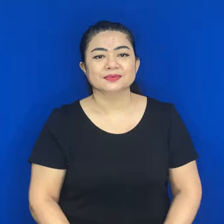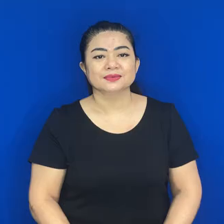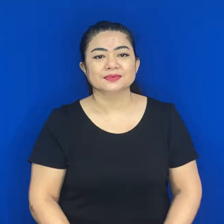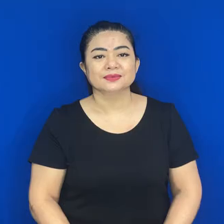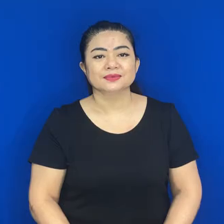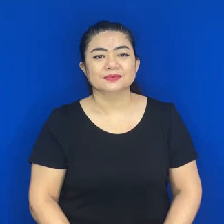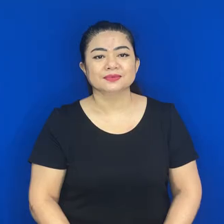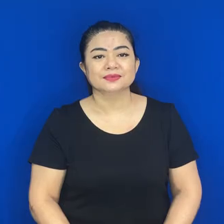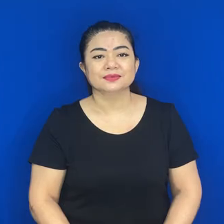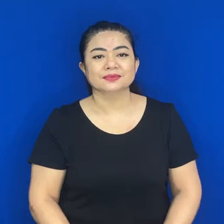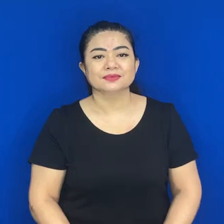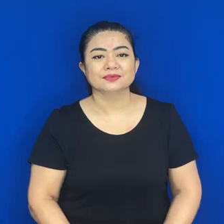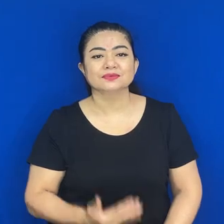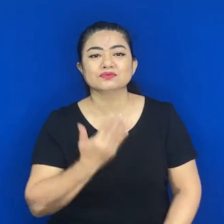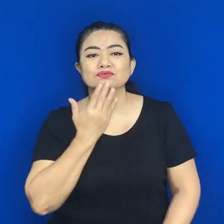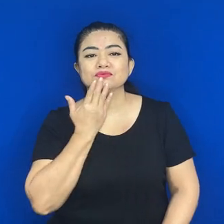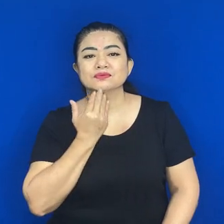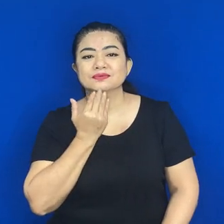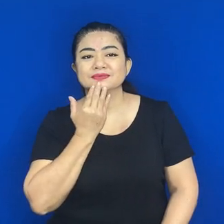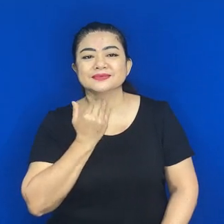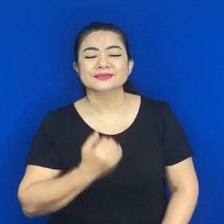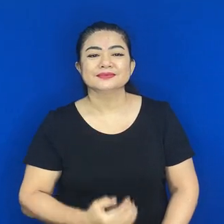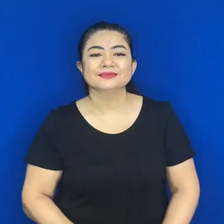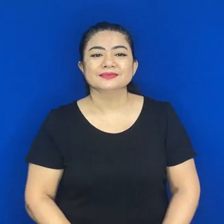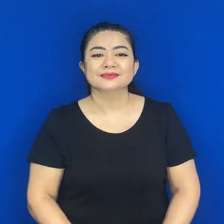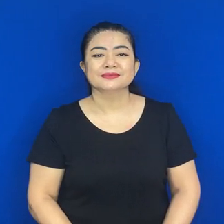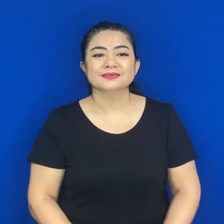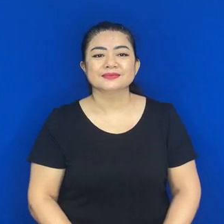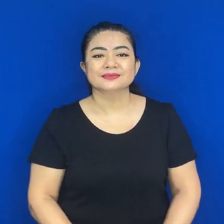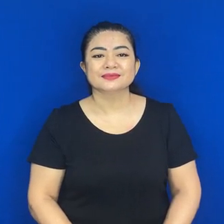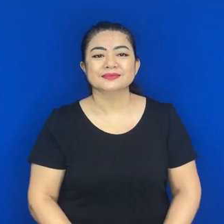sugar